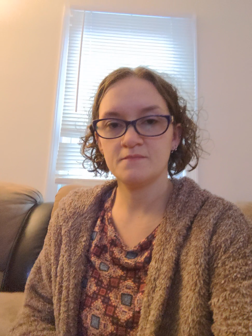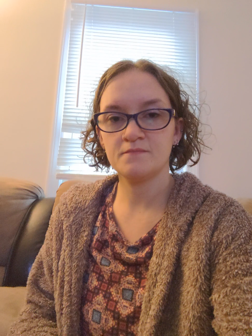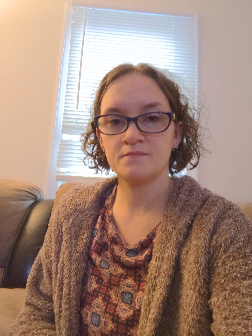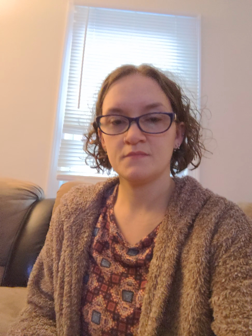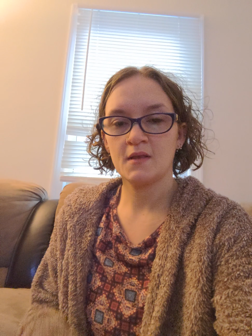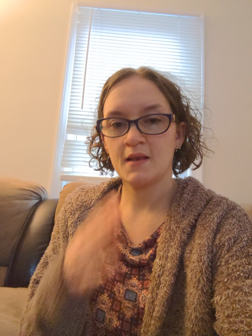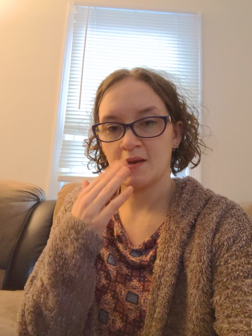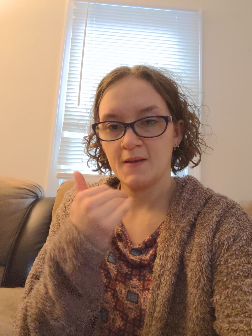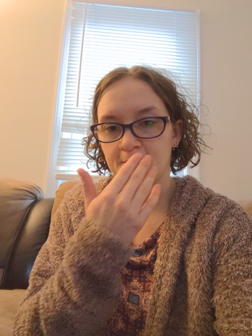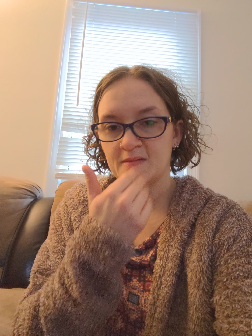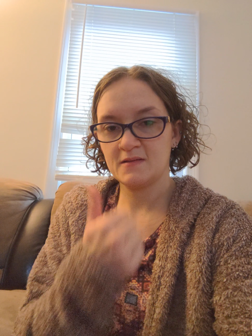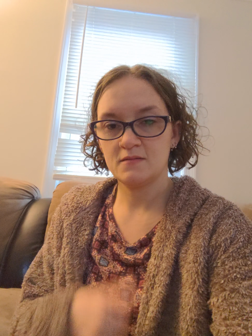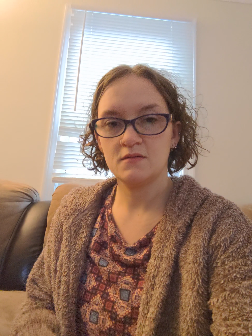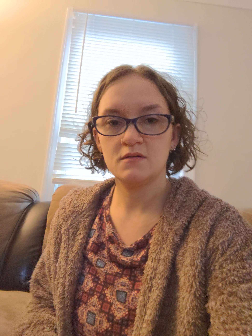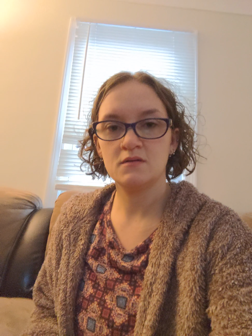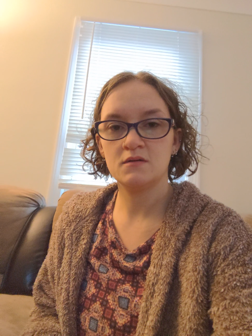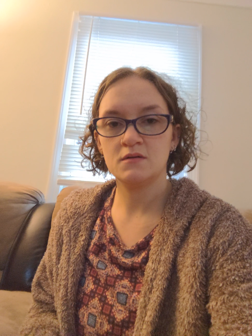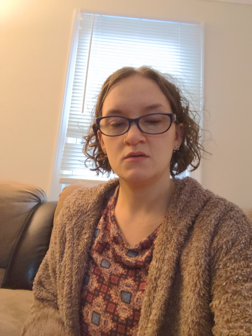napkin